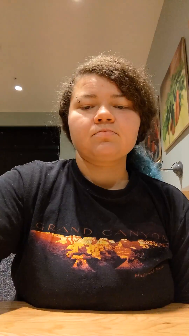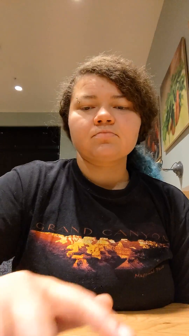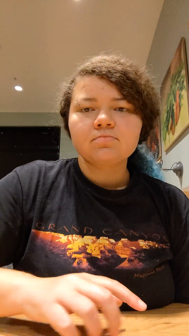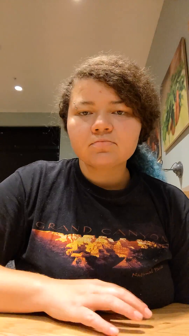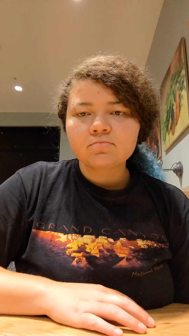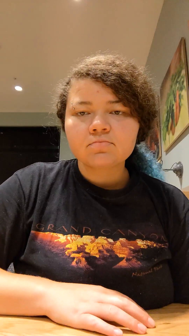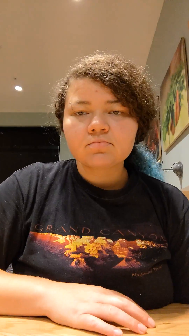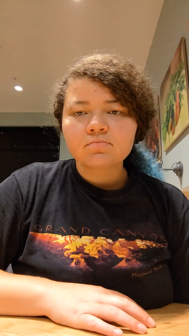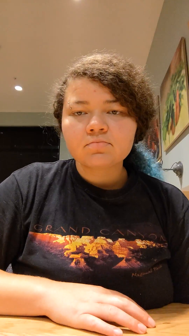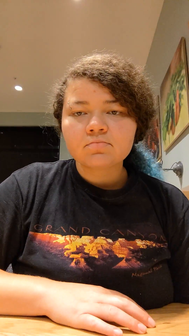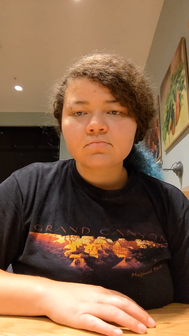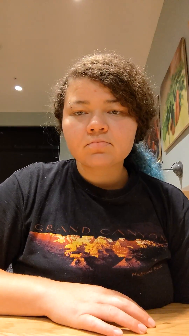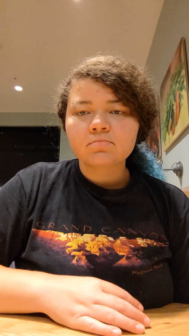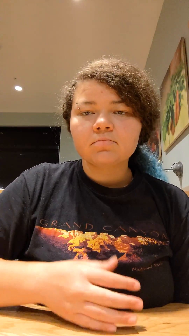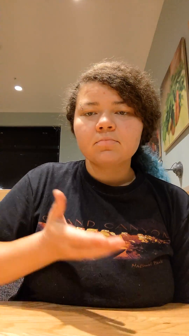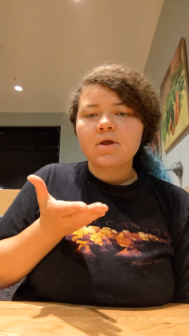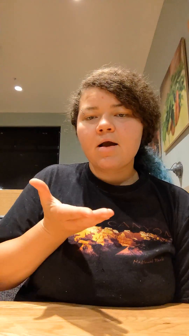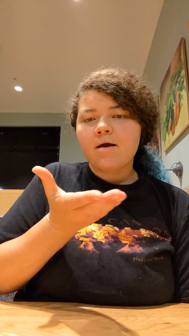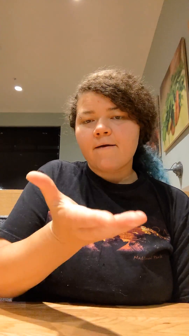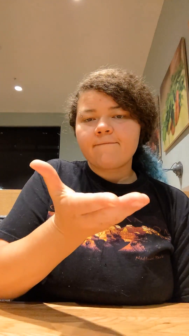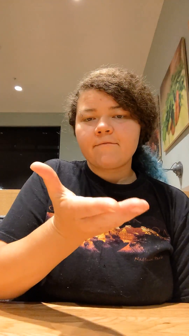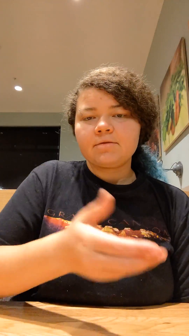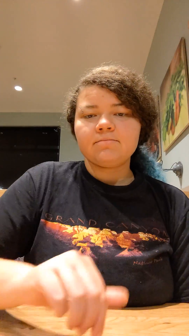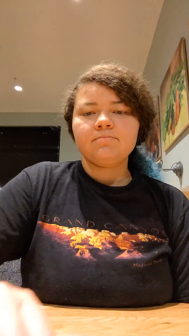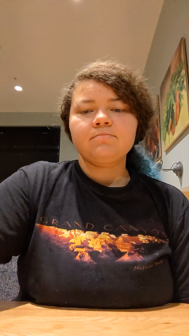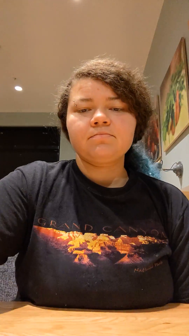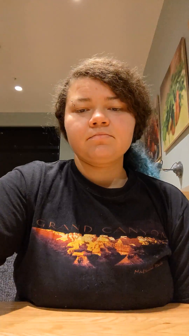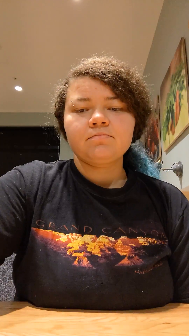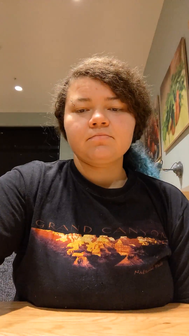oven